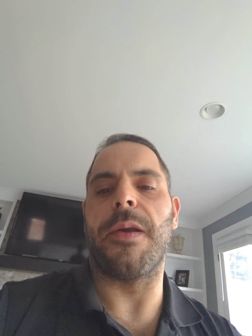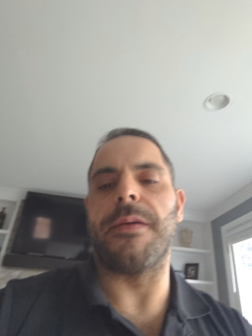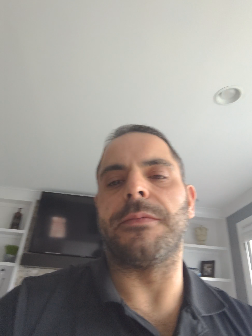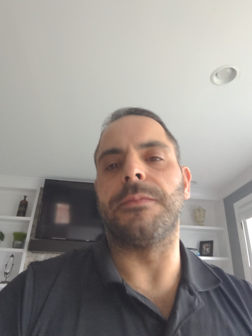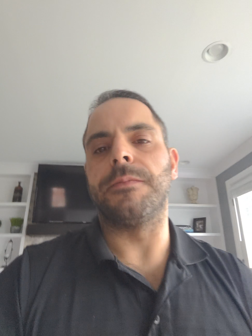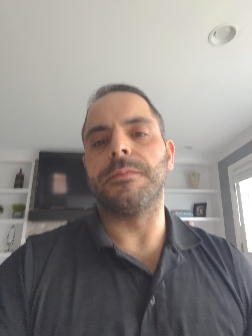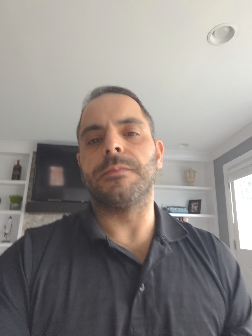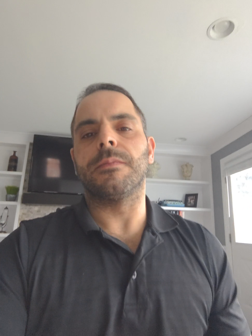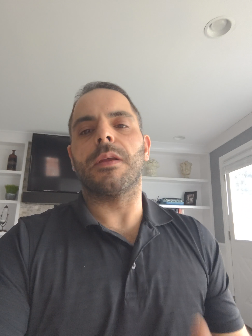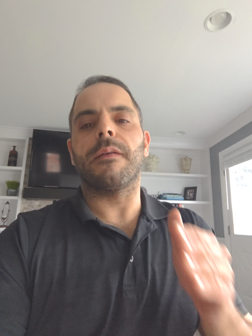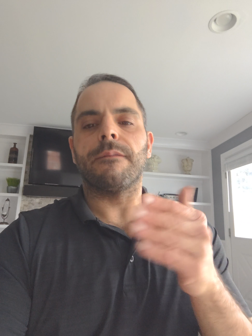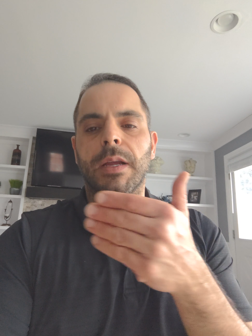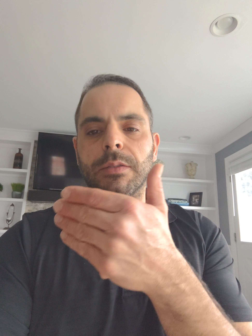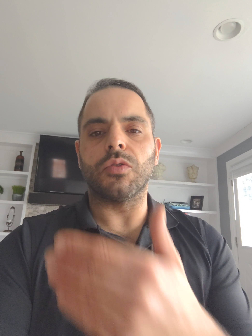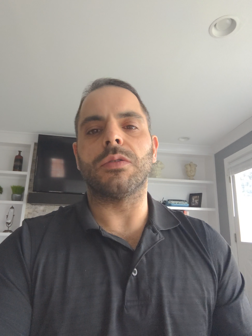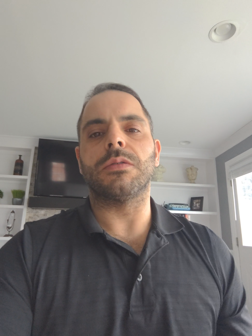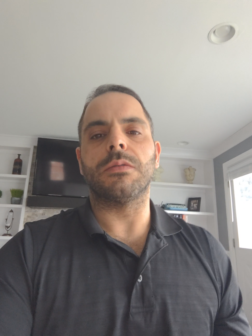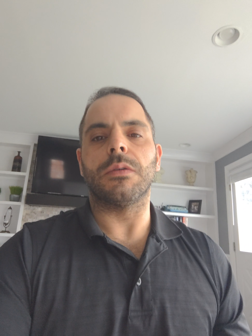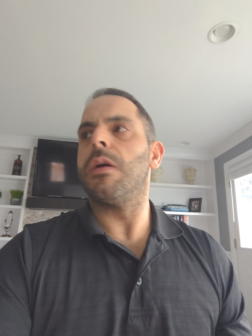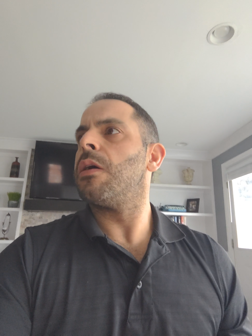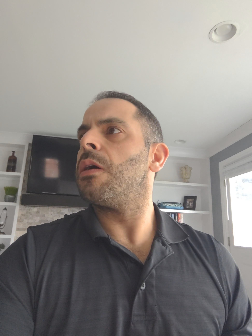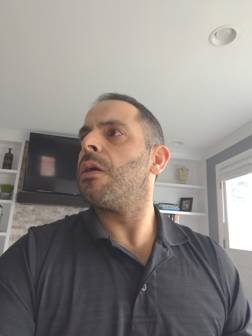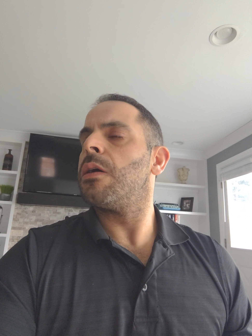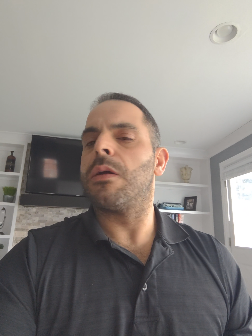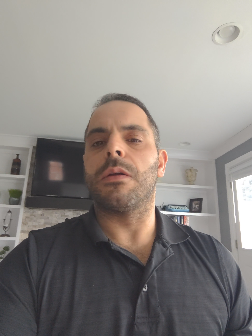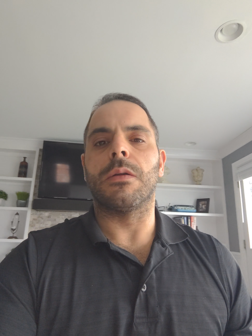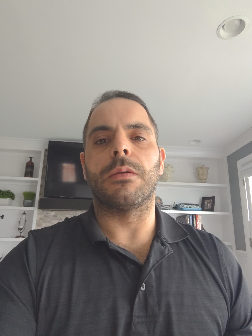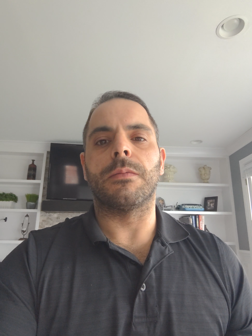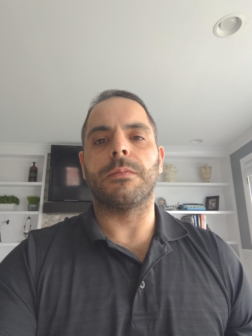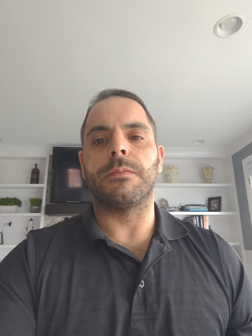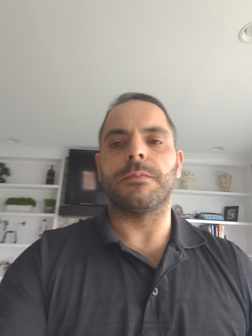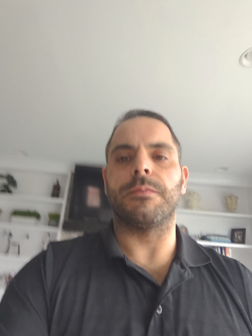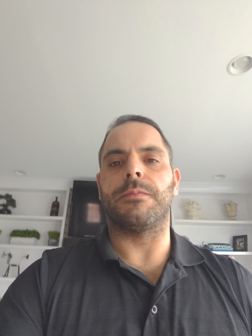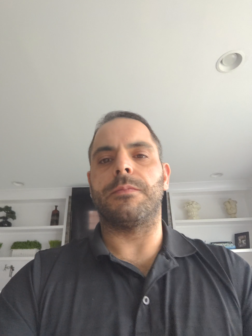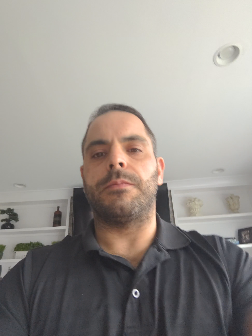fish